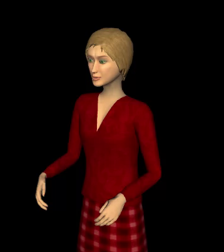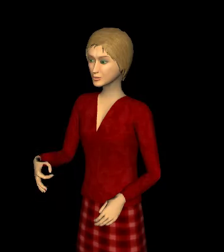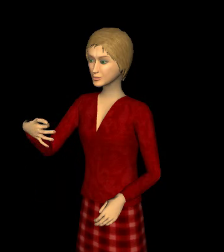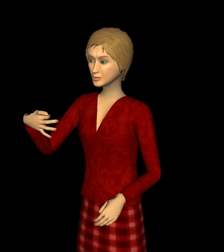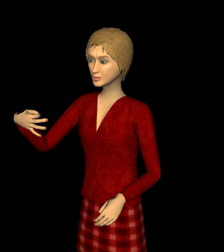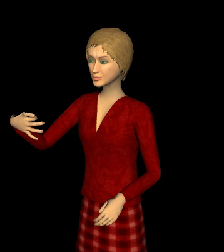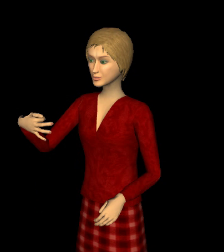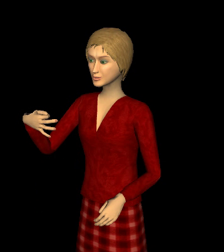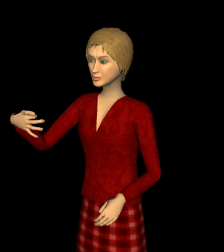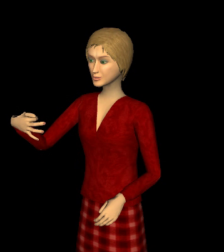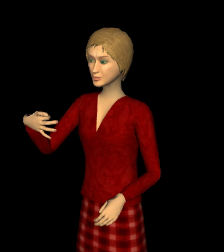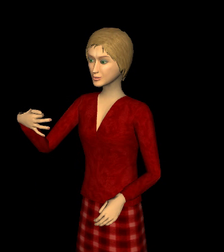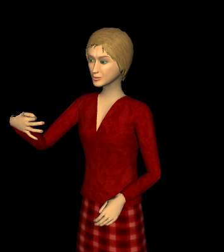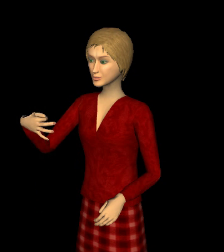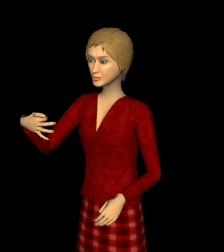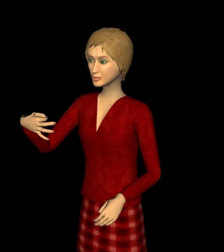تلقائي